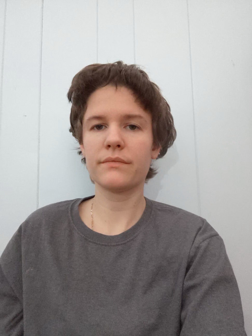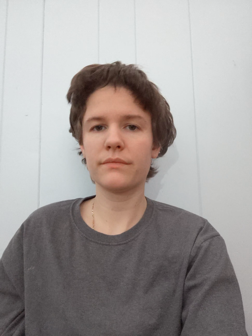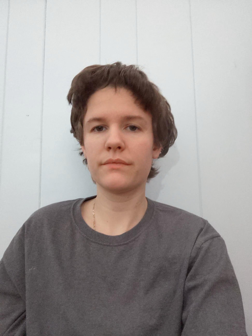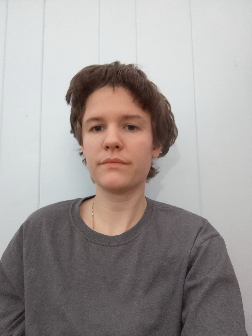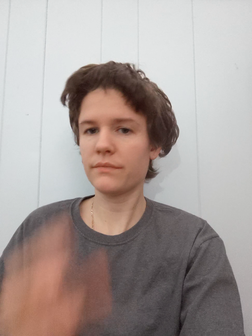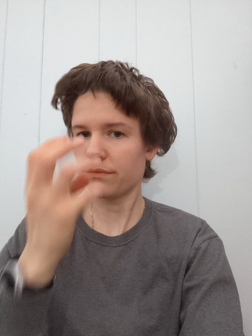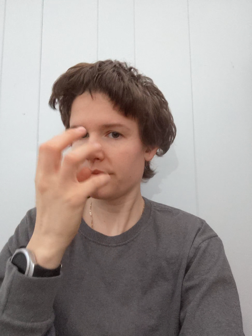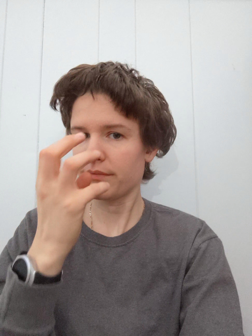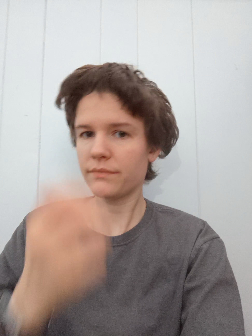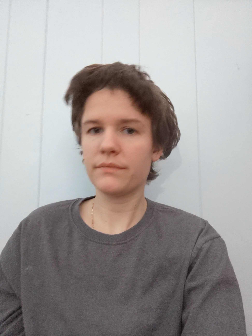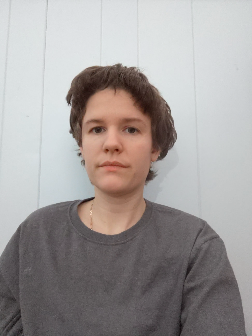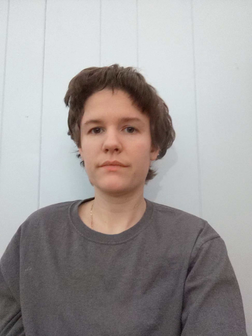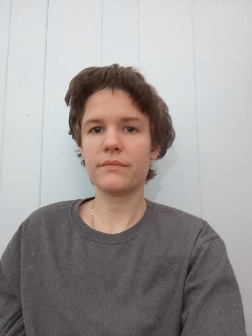clown